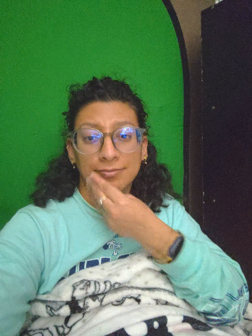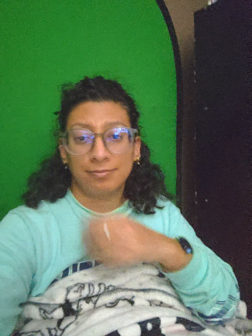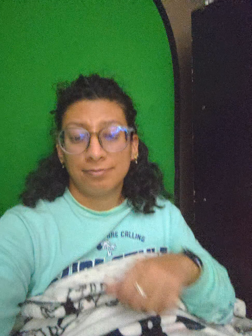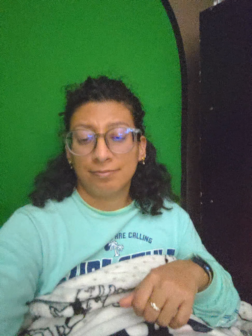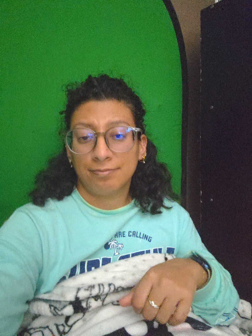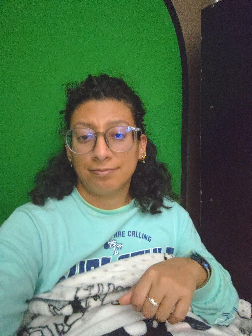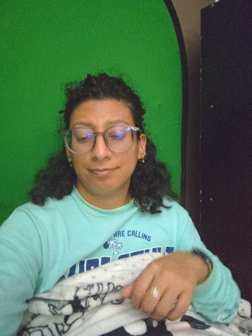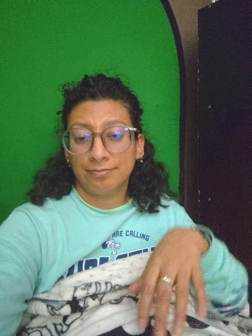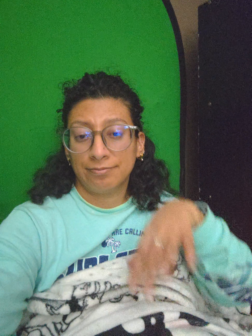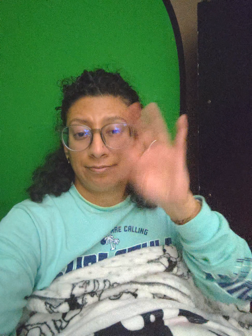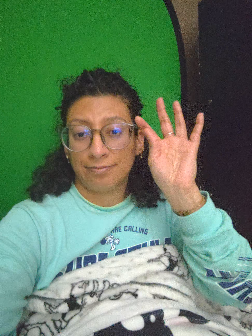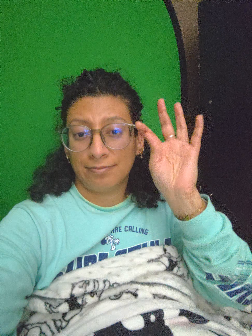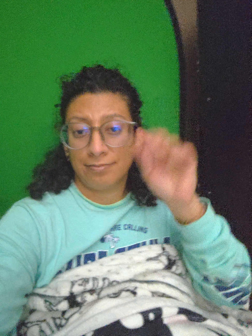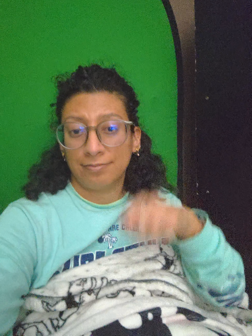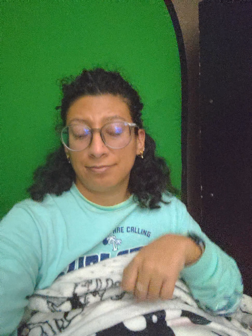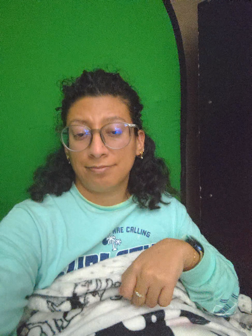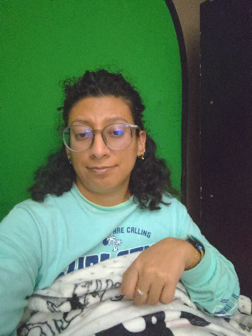find